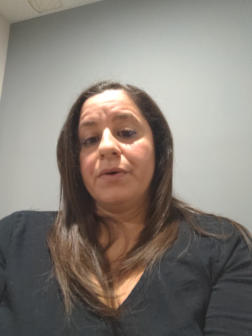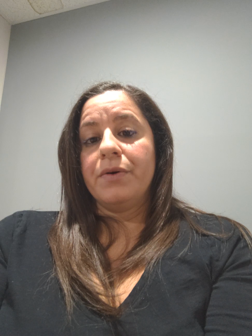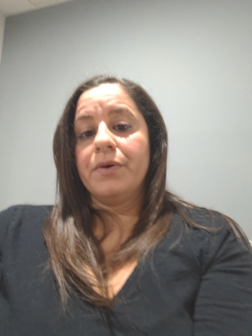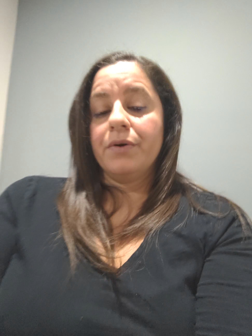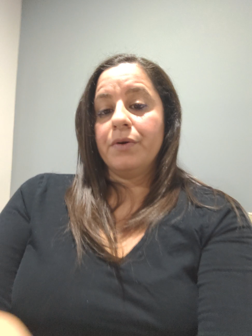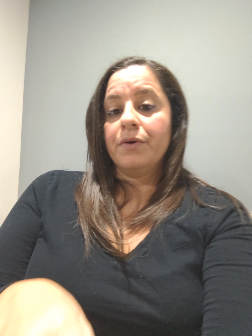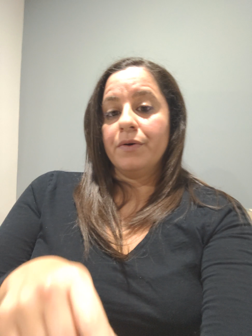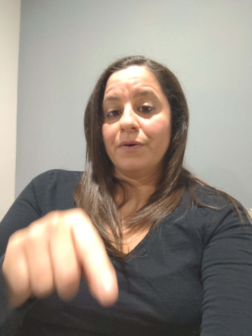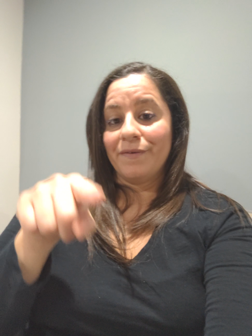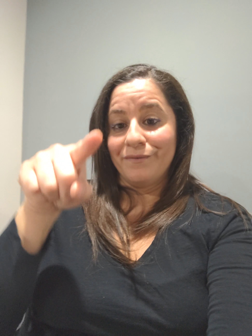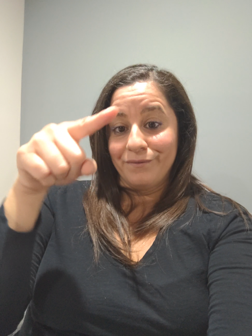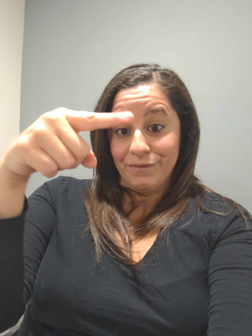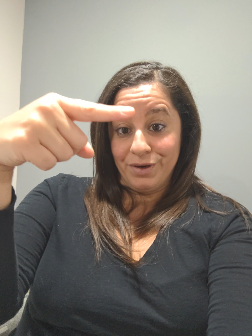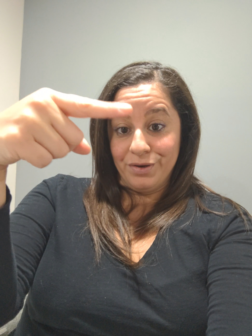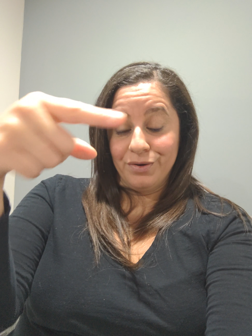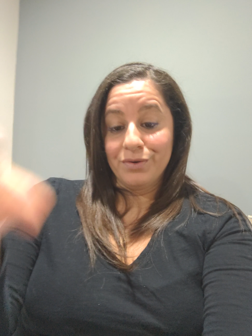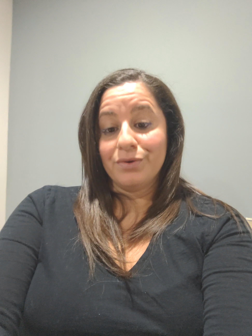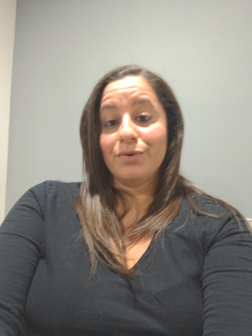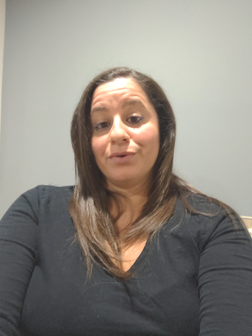finger